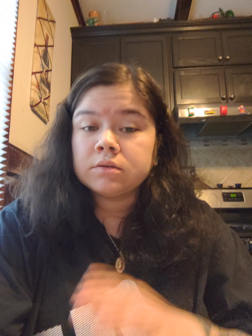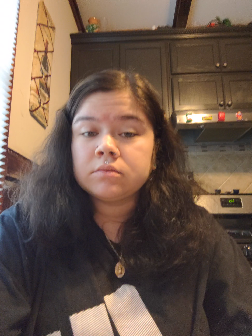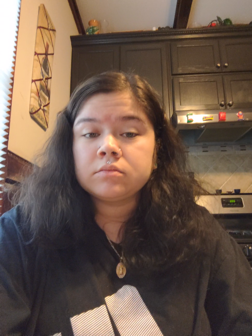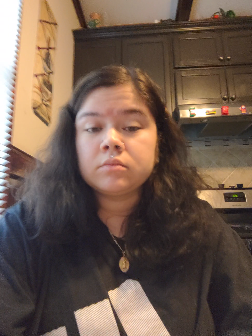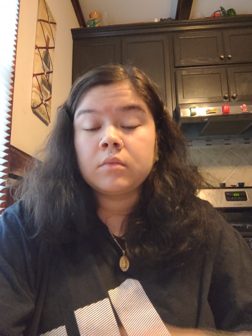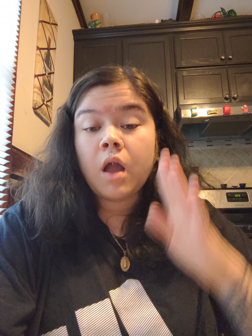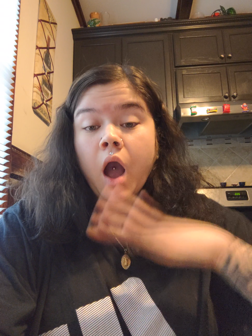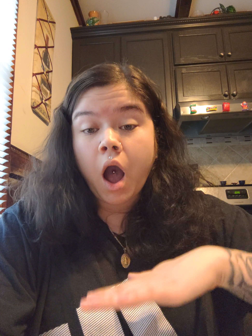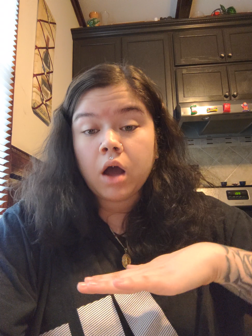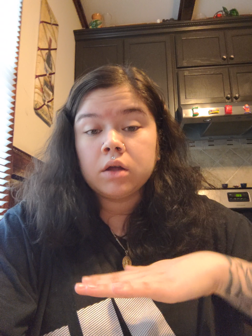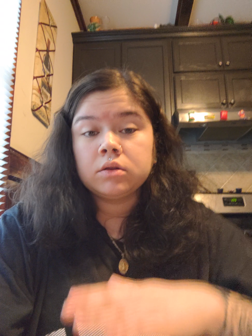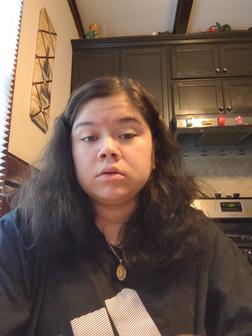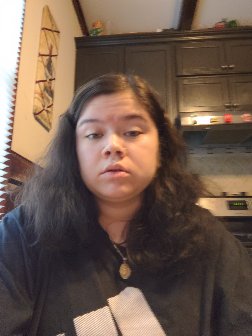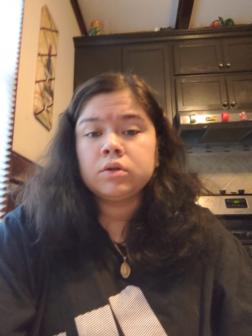on